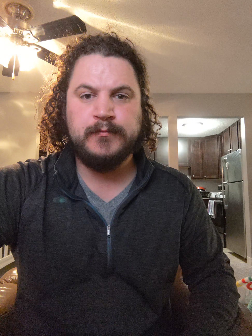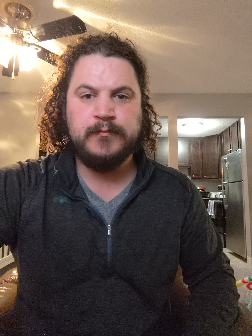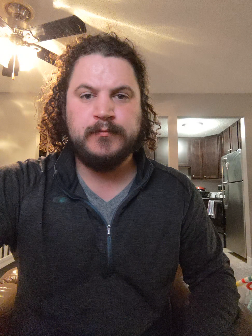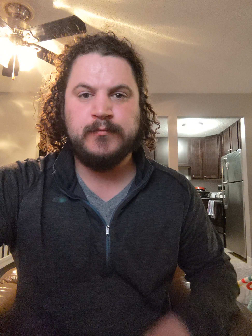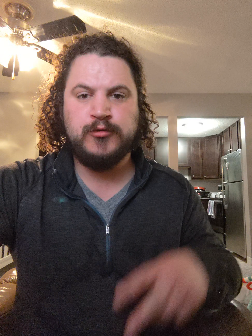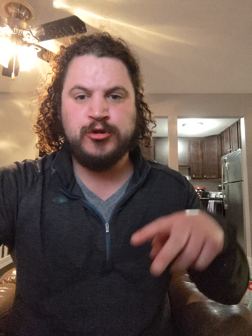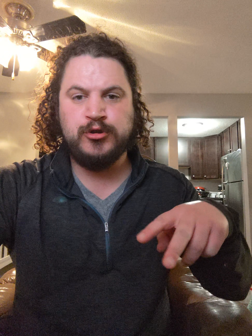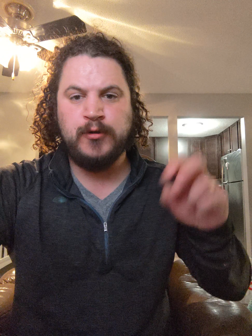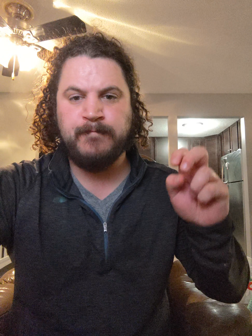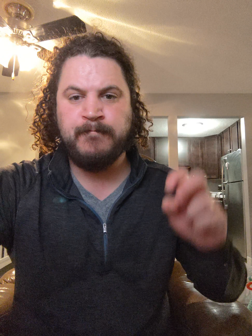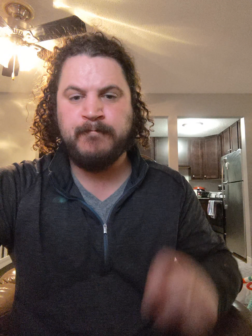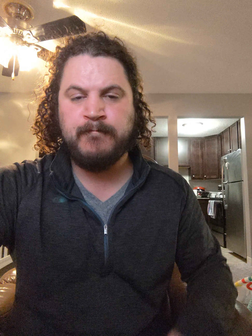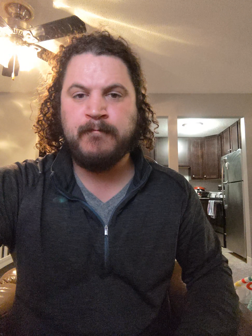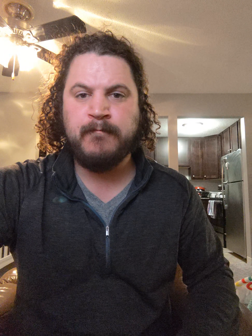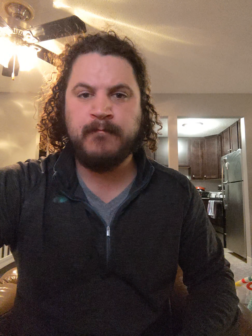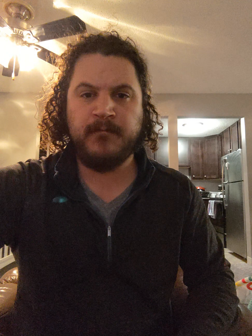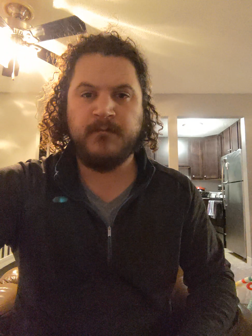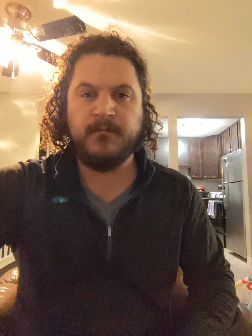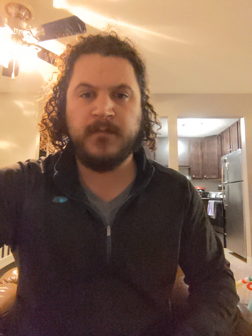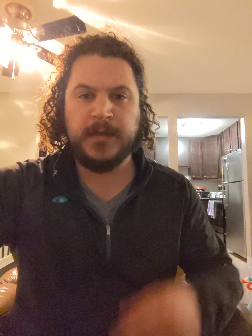jump